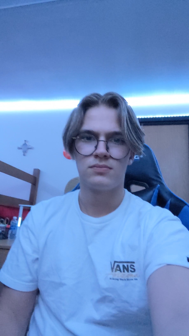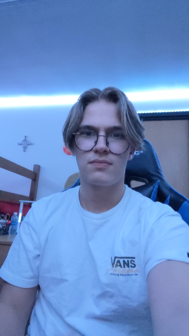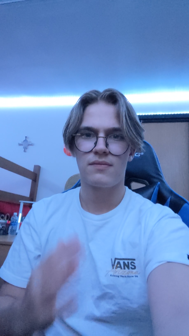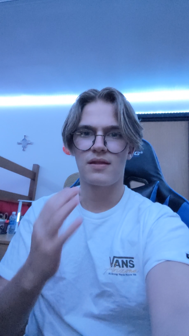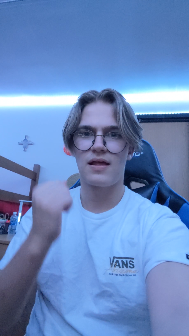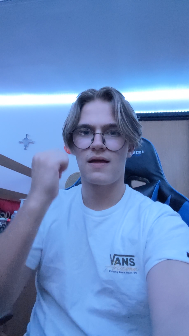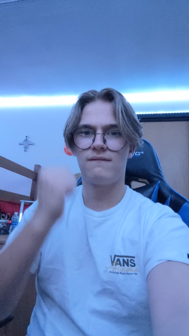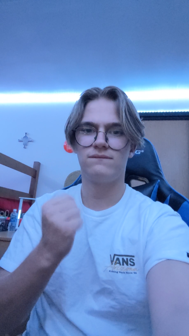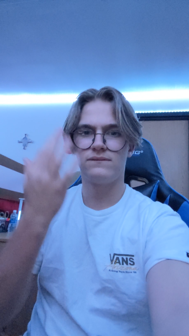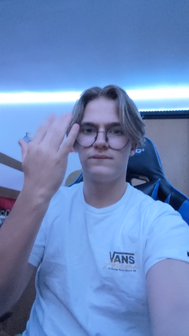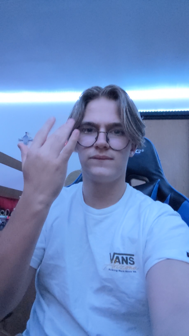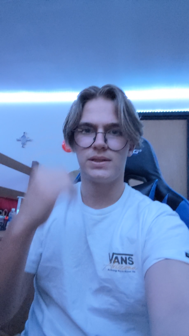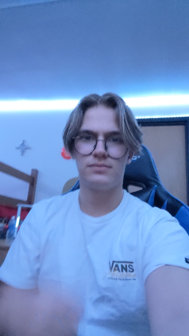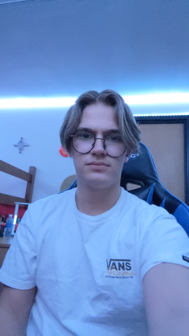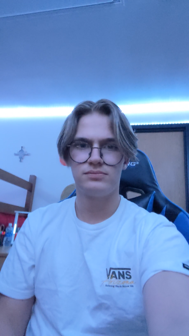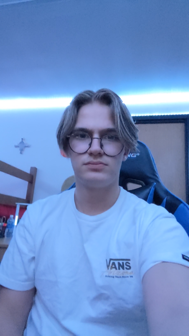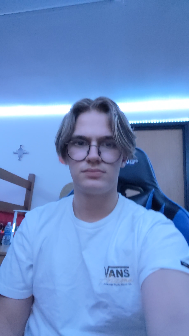gloves